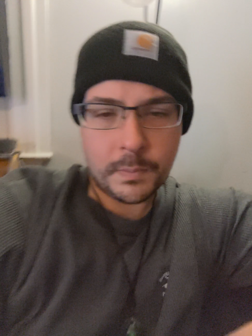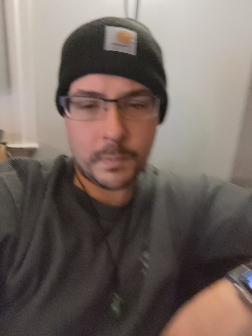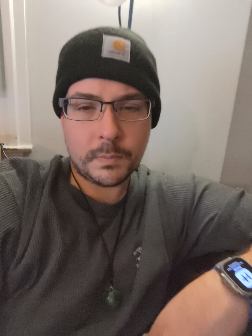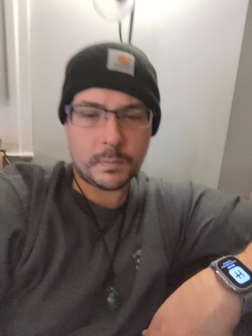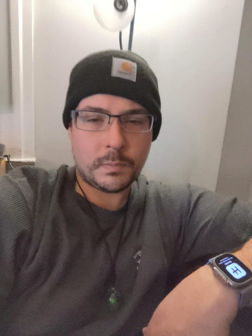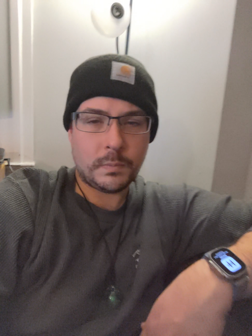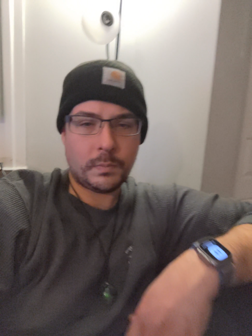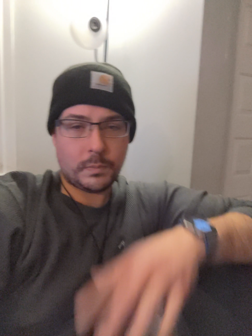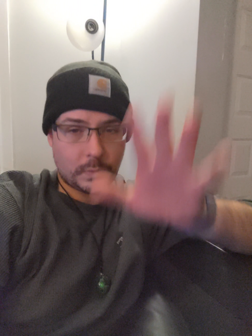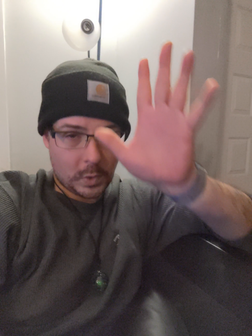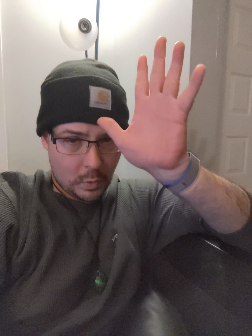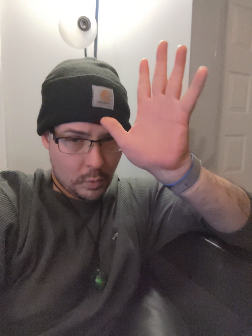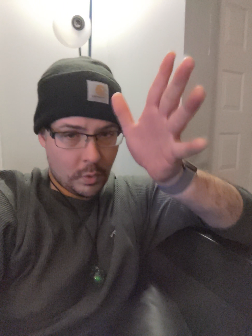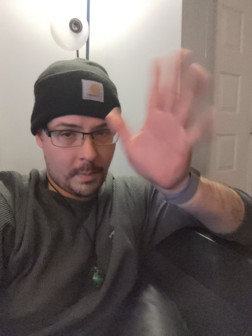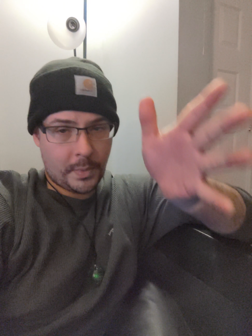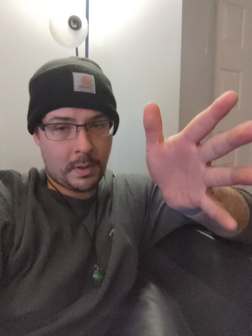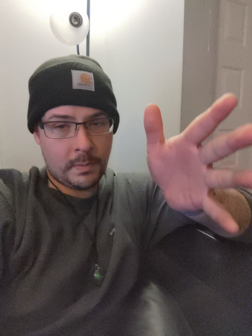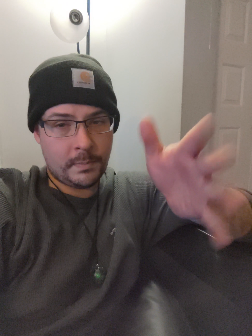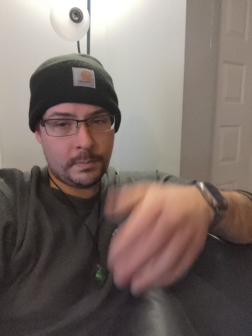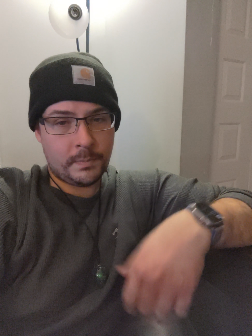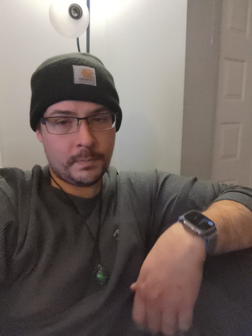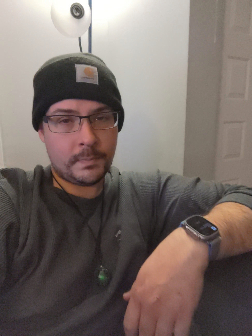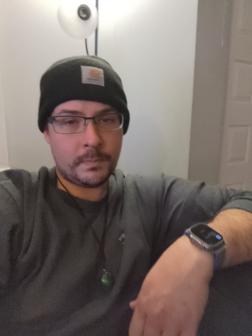grandpa